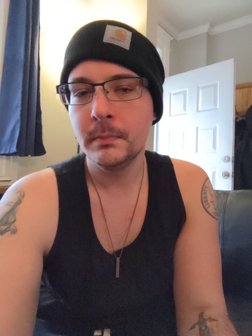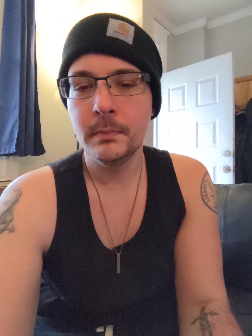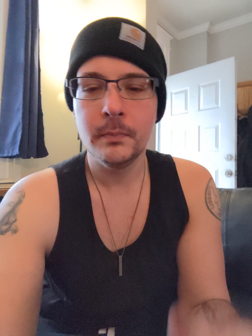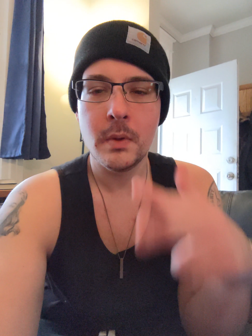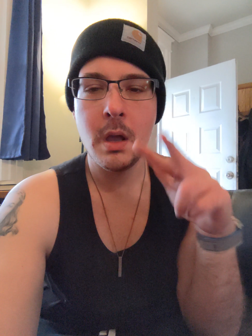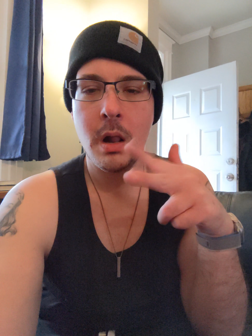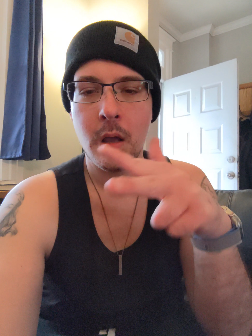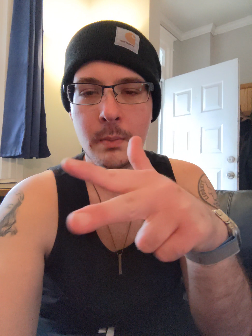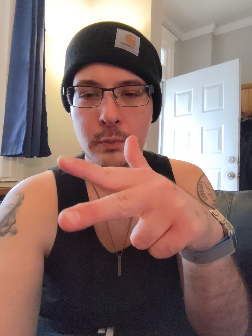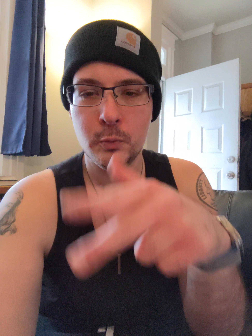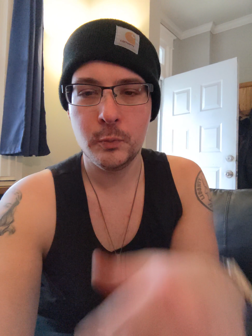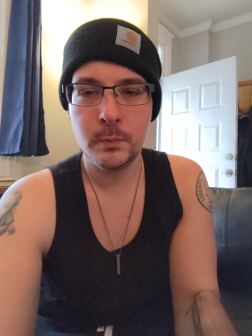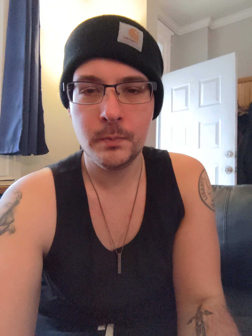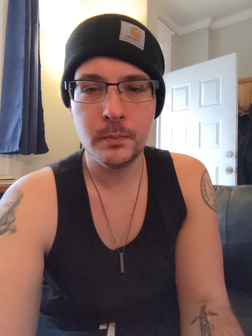helicopter